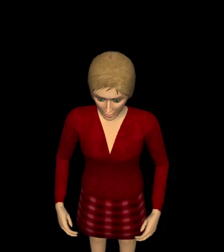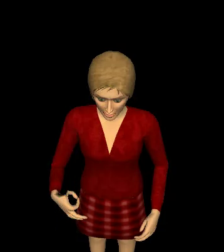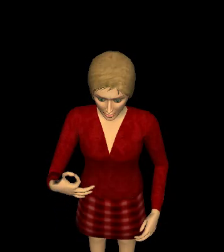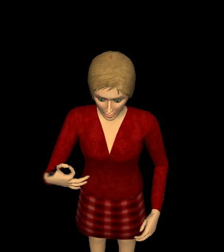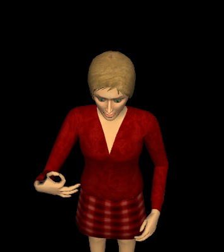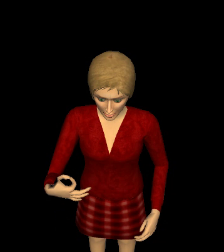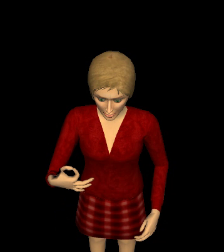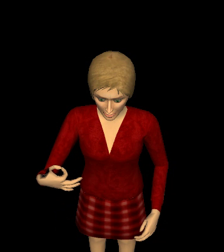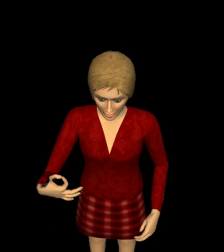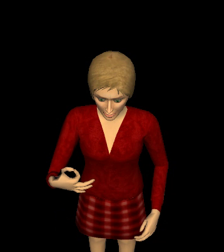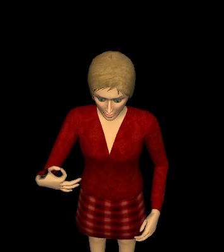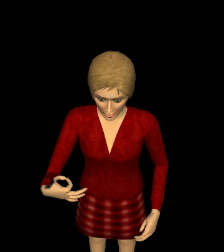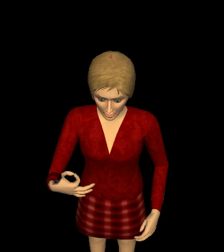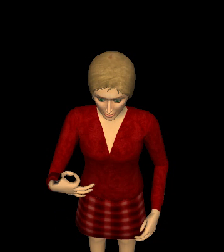تلقائي